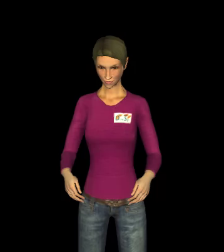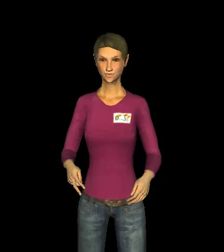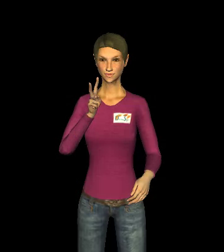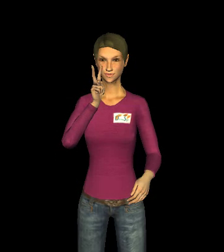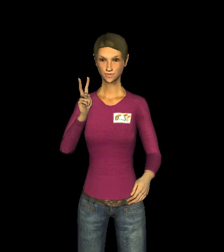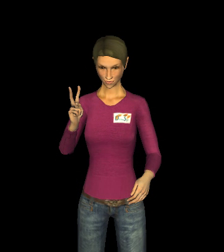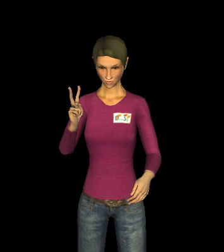يشاهد